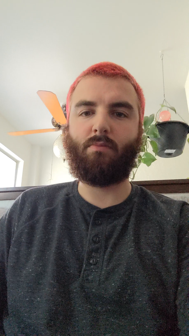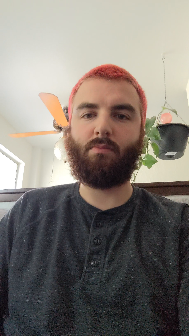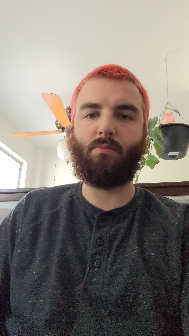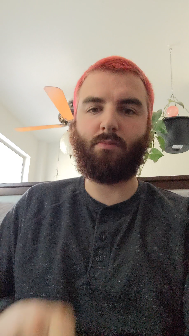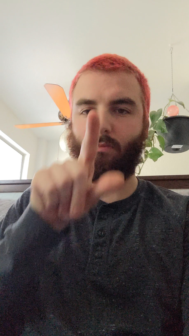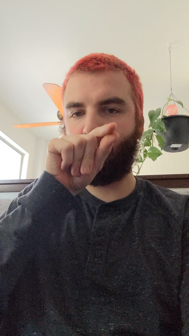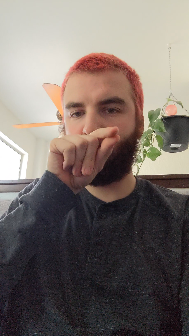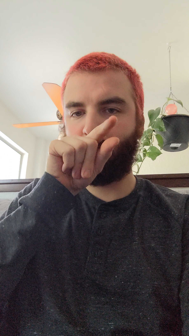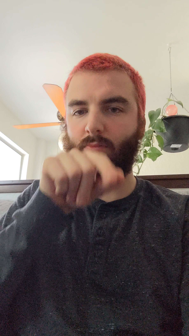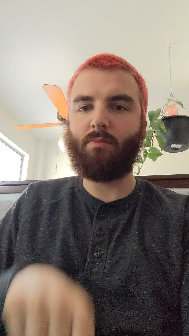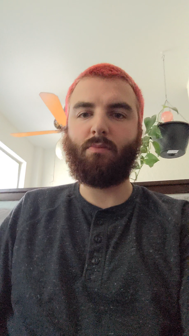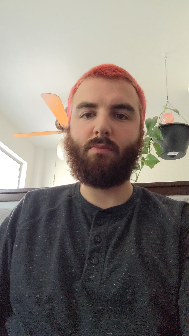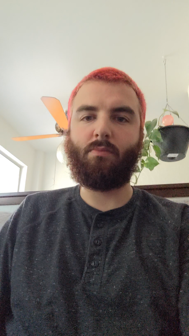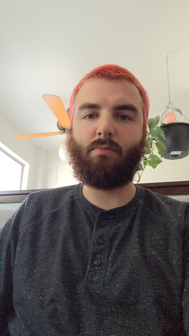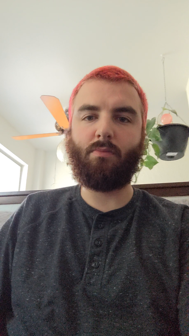chicken